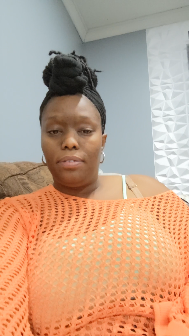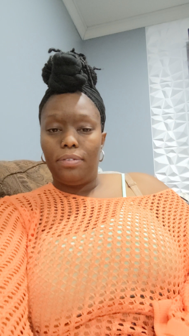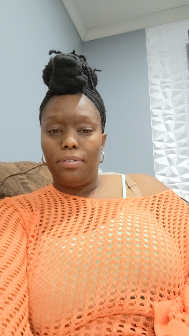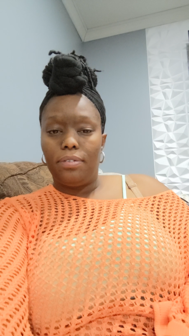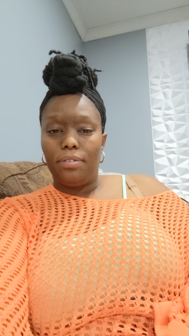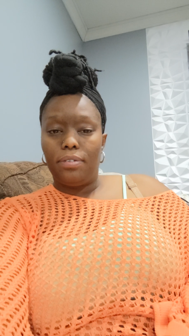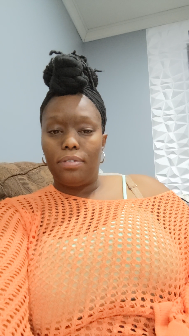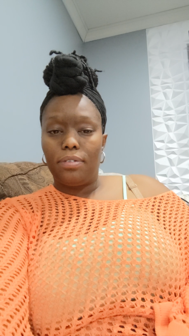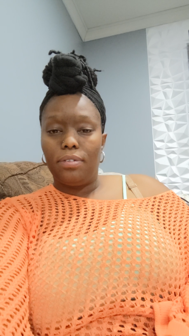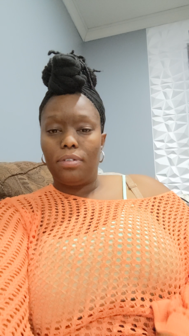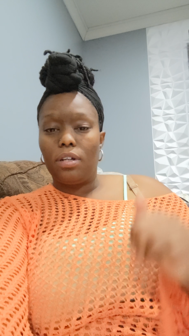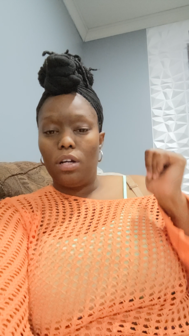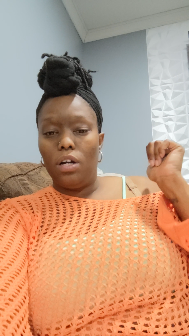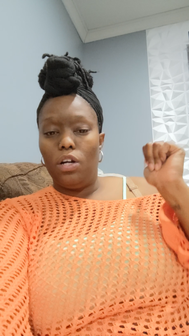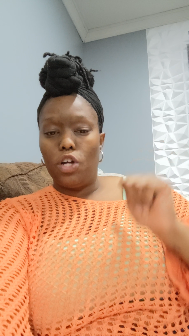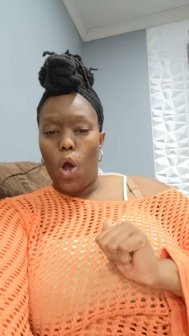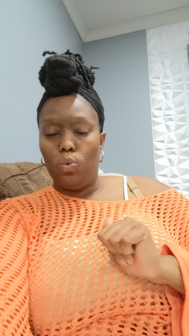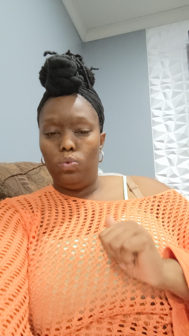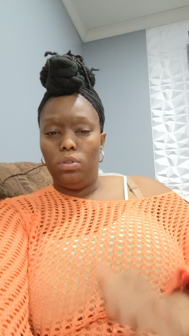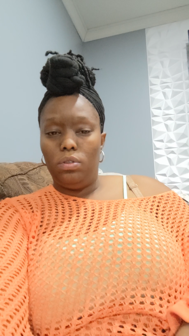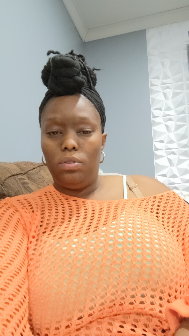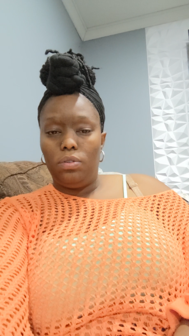coats